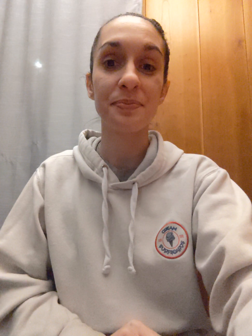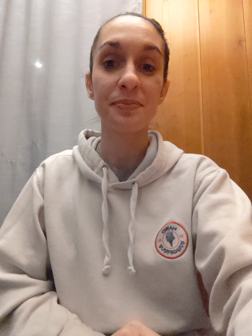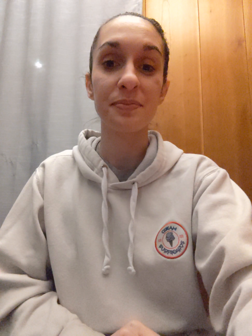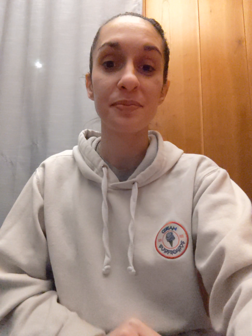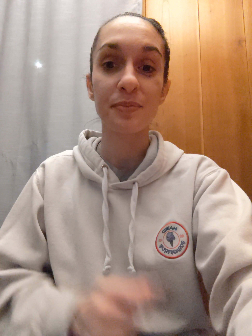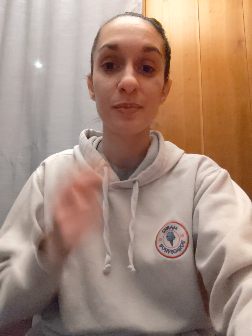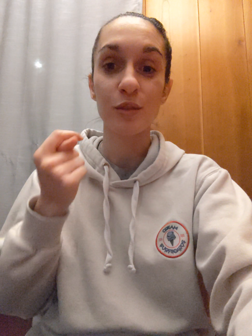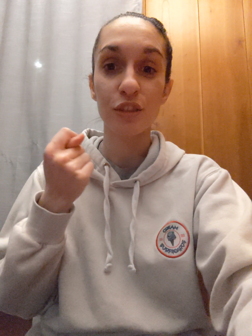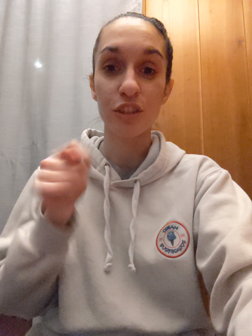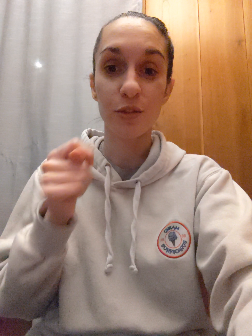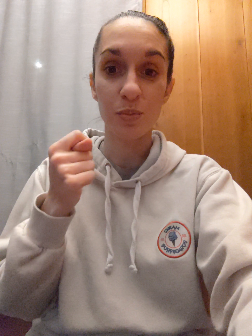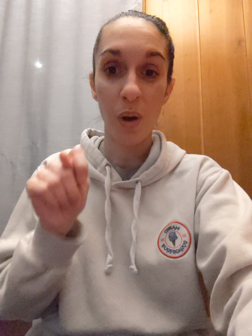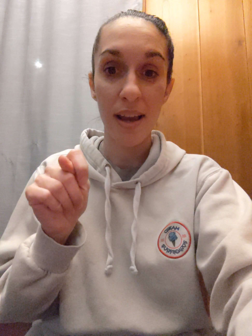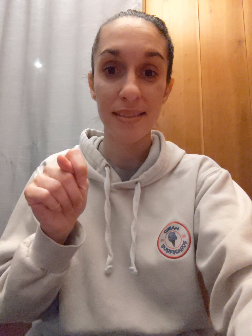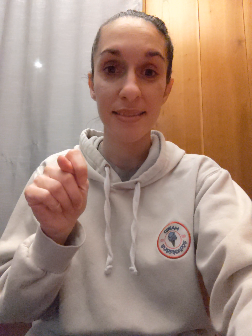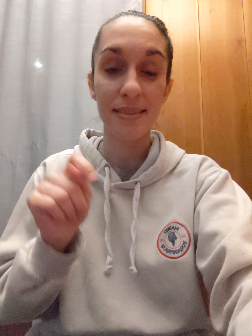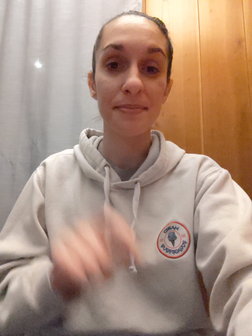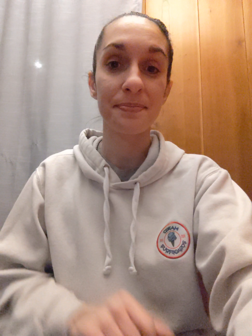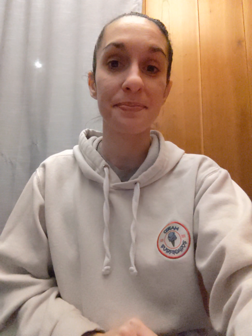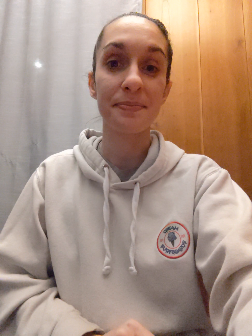toy